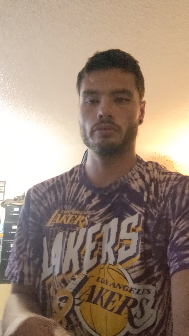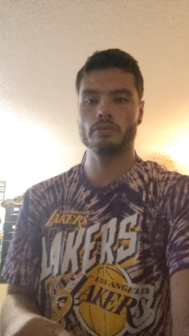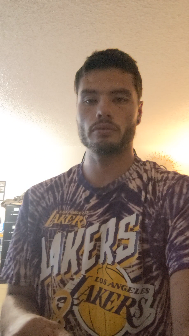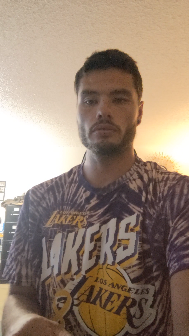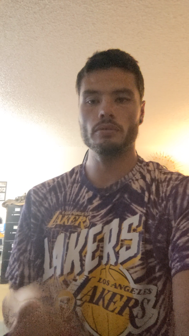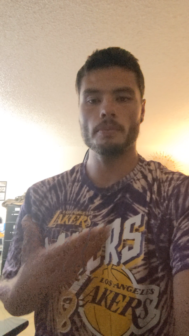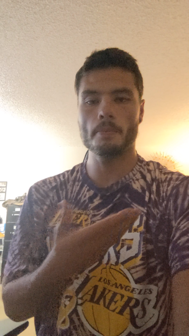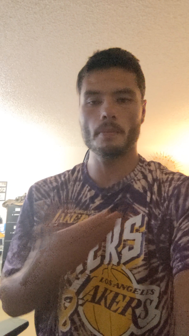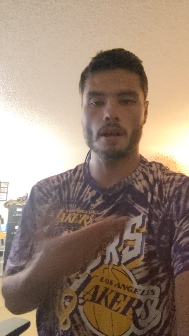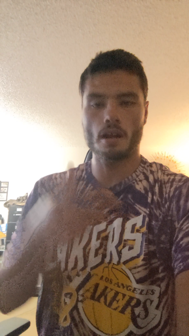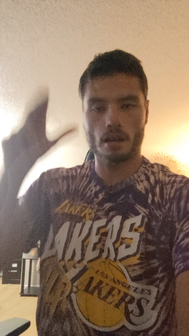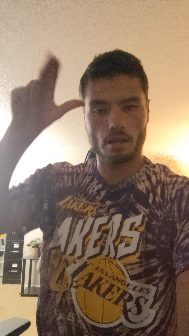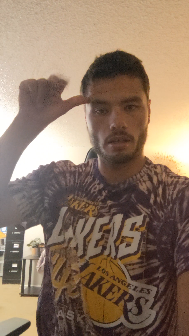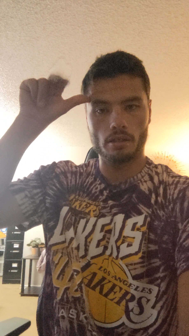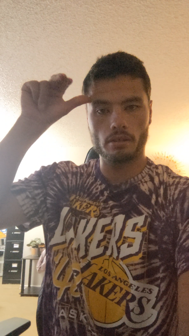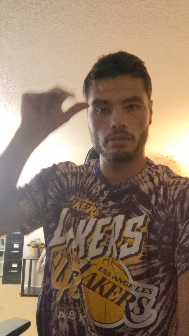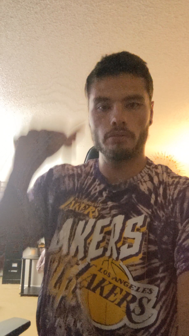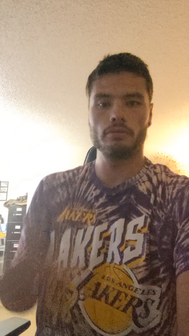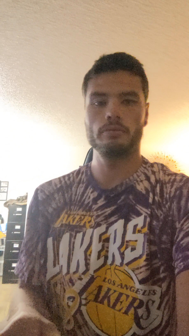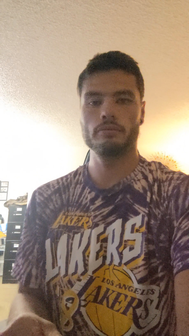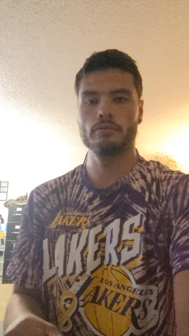pony